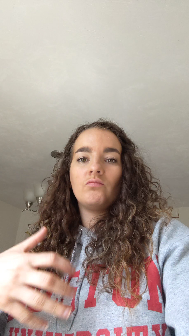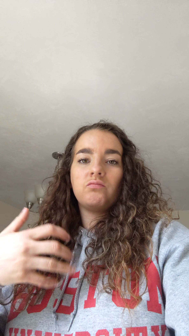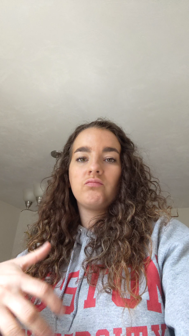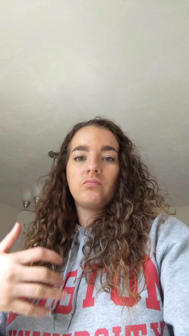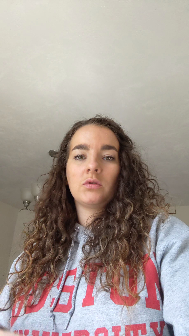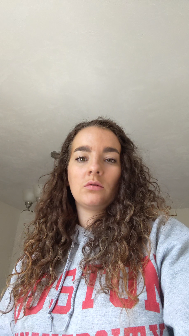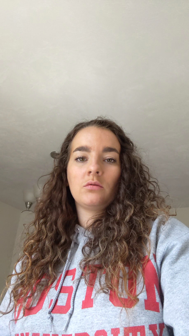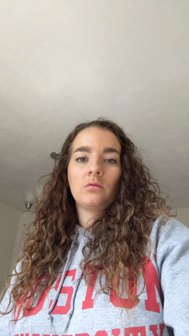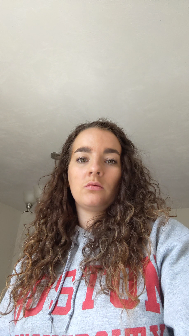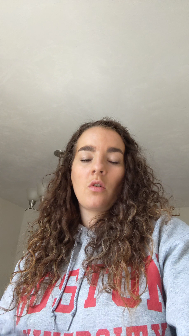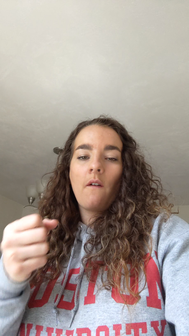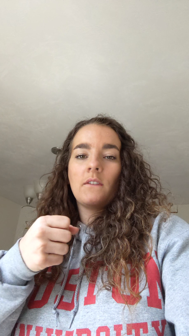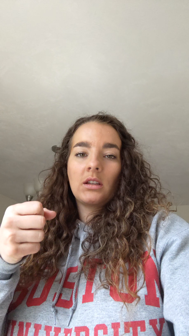coffee